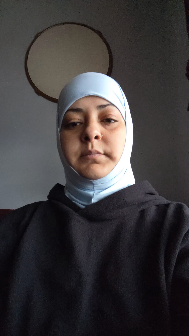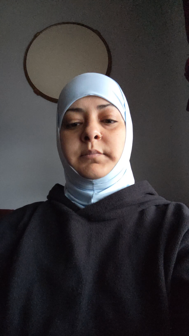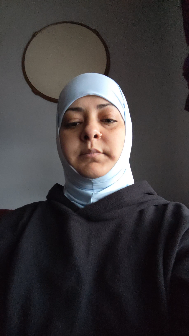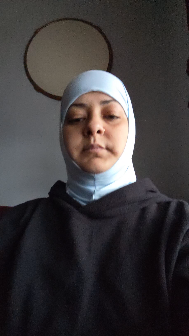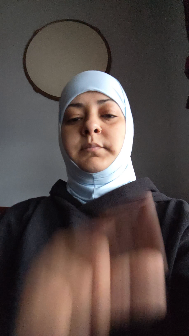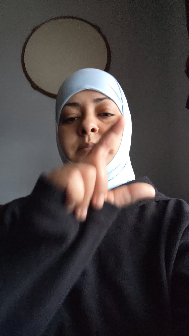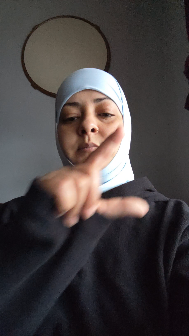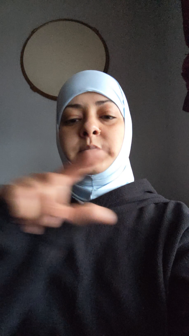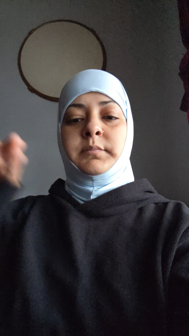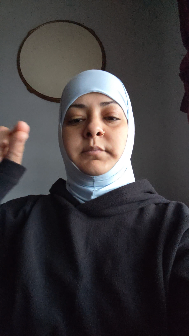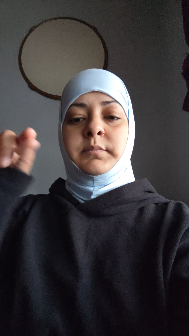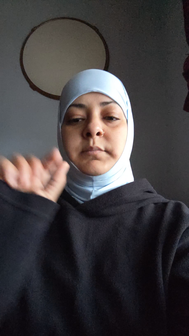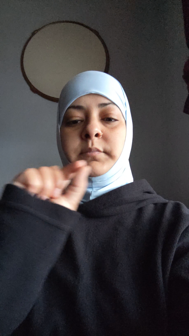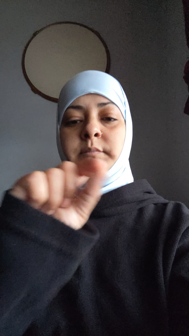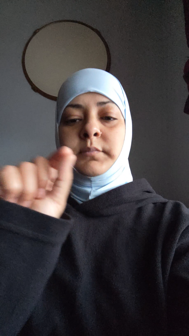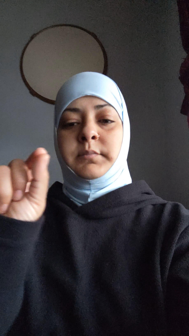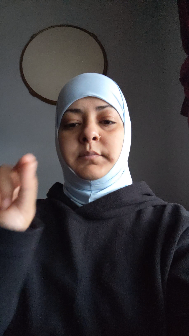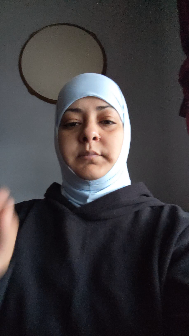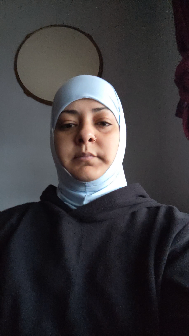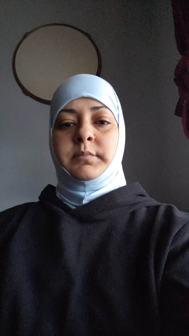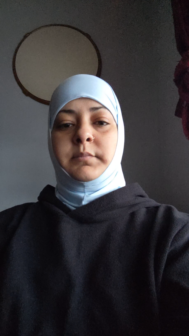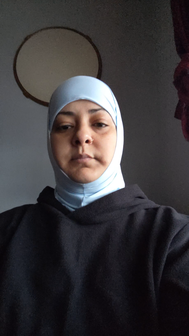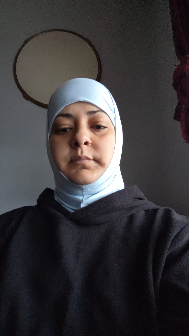peas